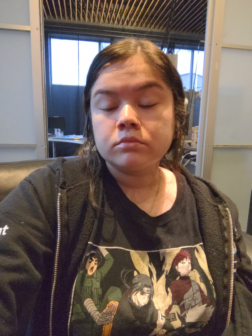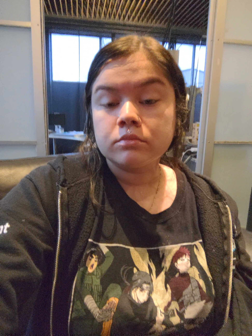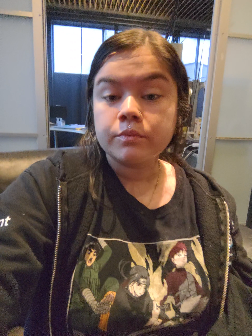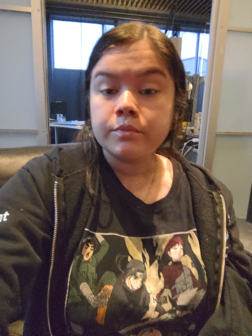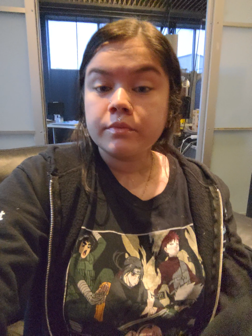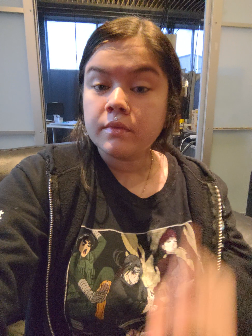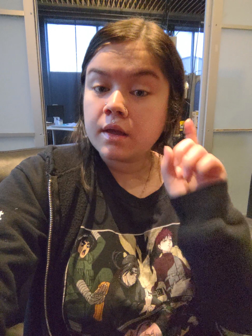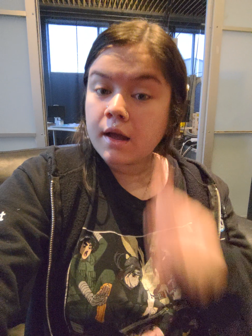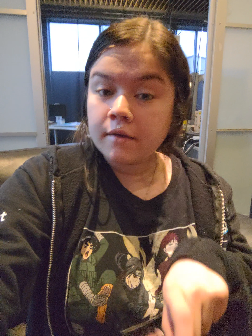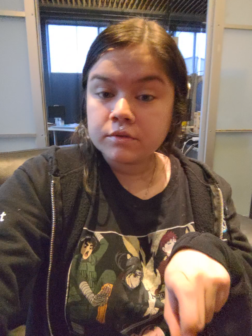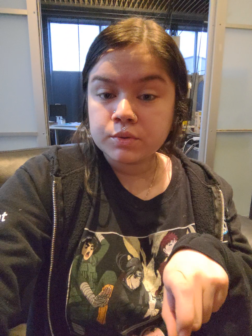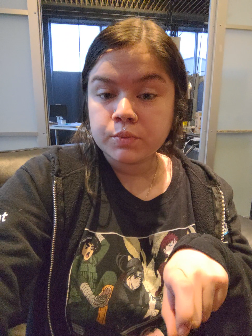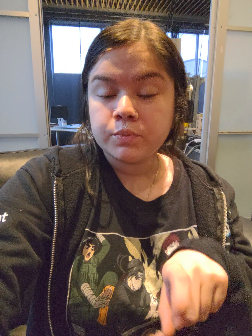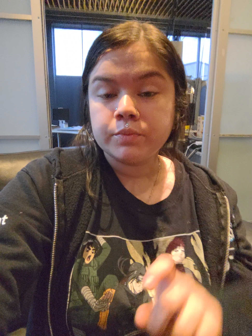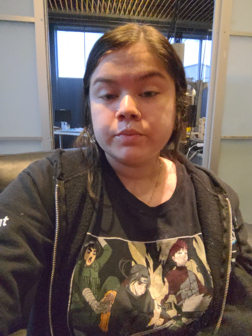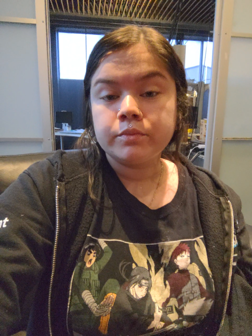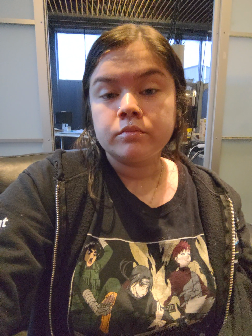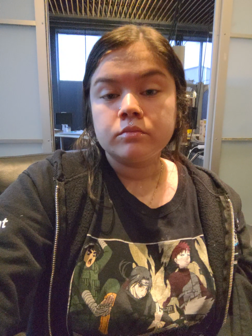have to